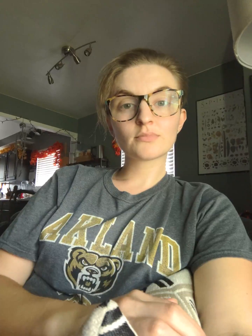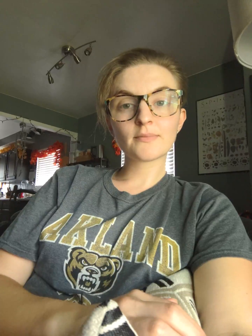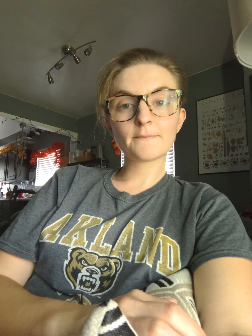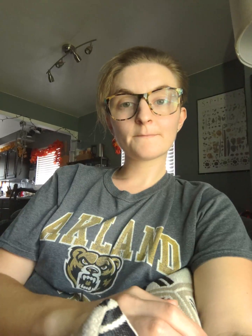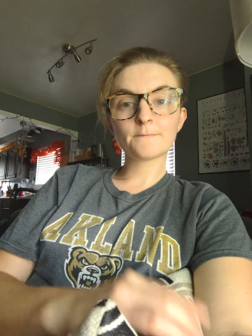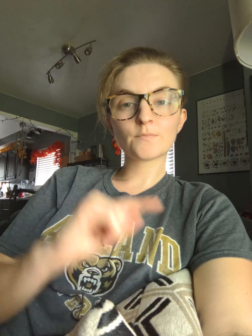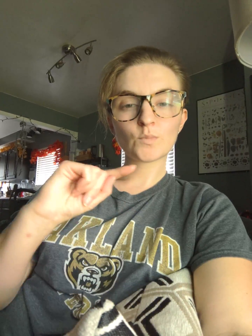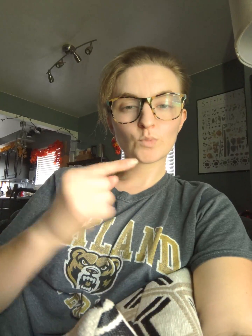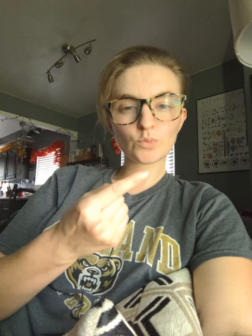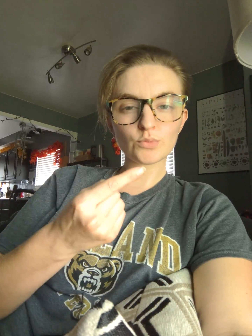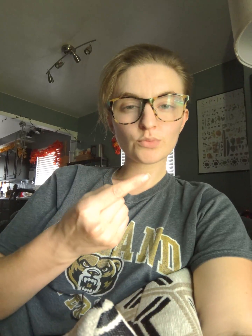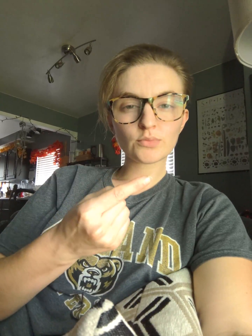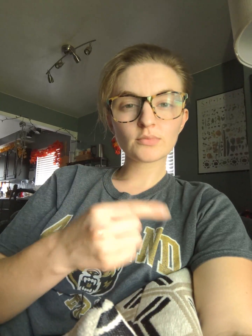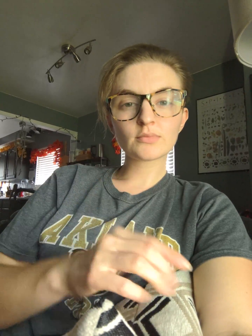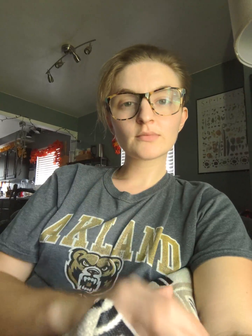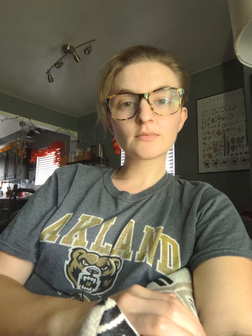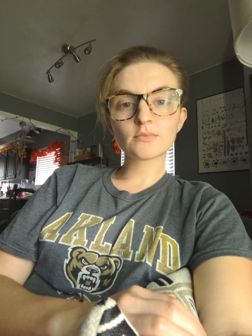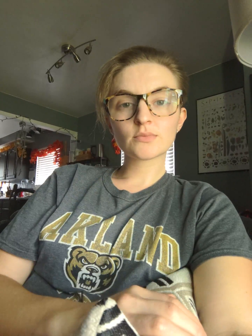hurt